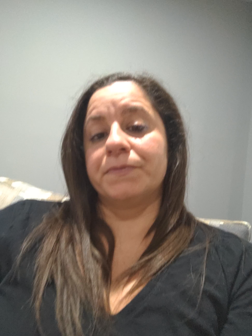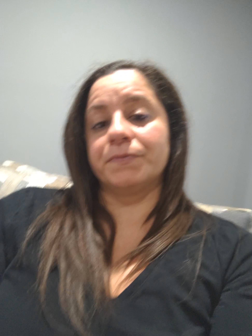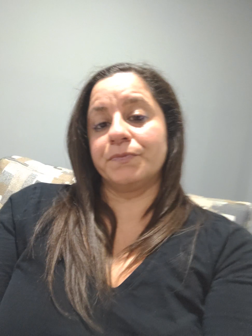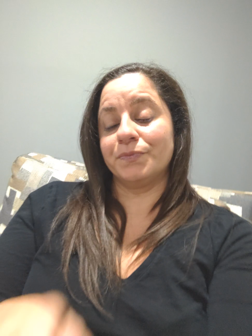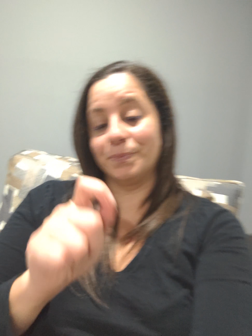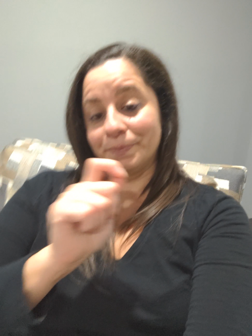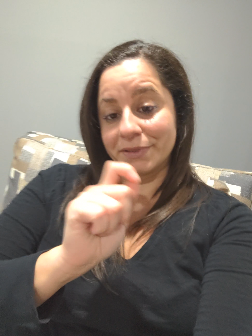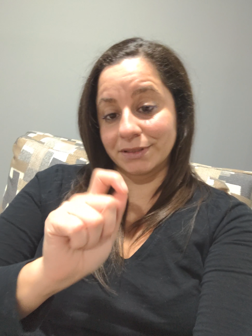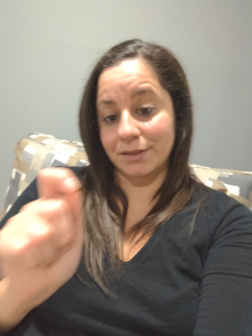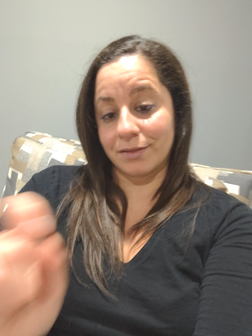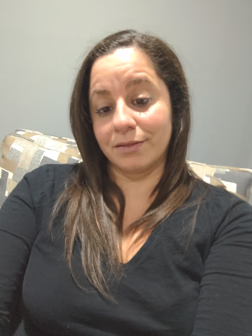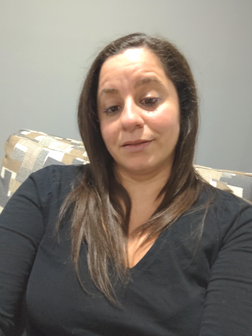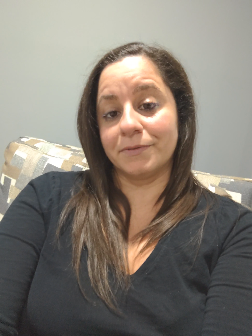pencil